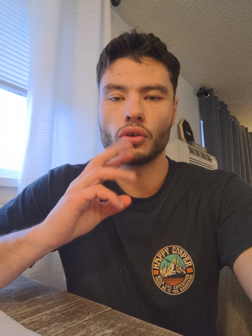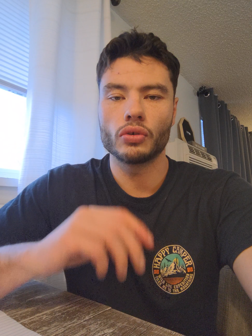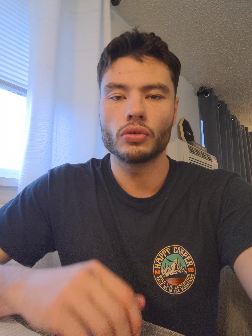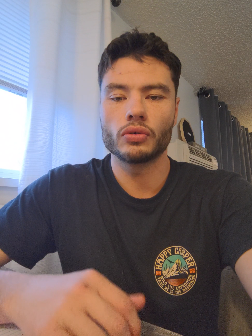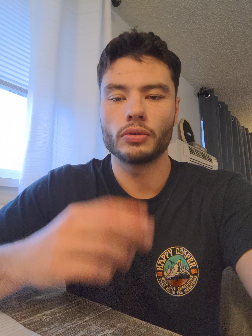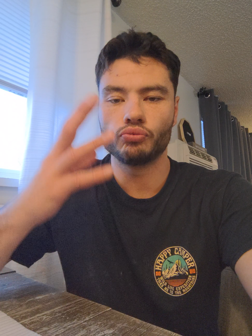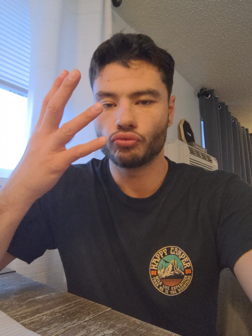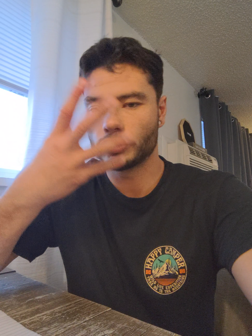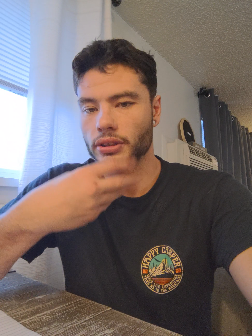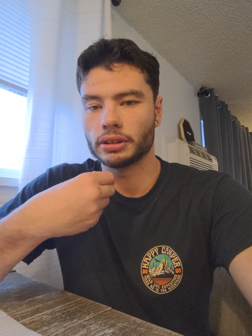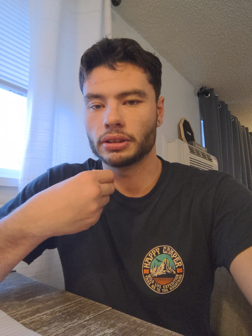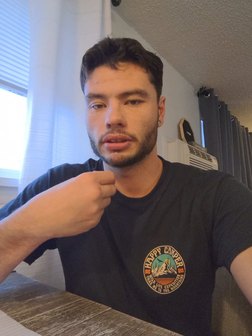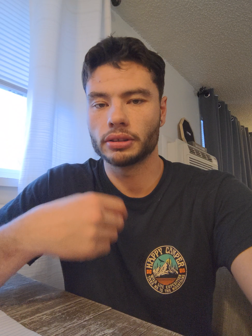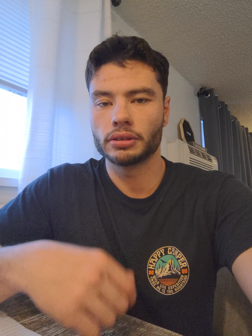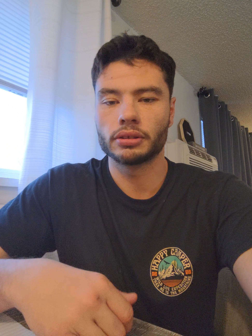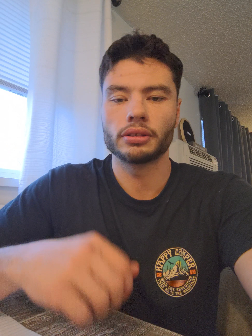pretty